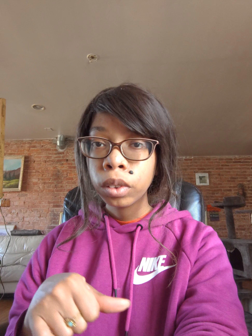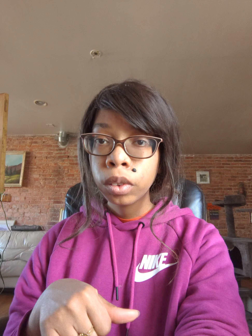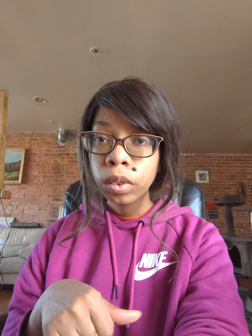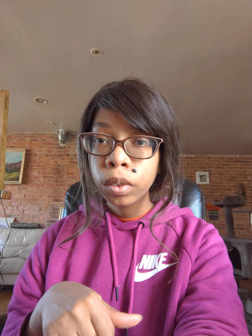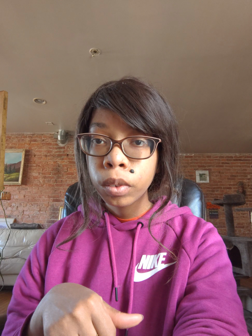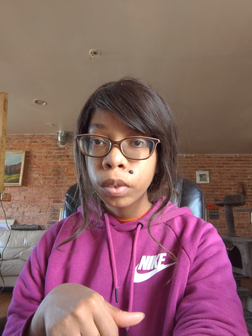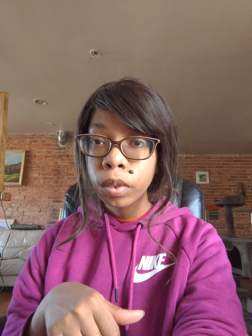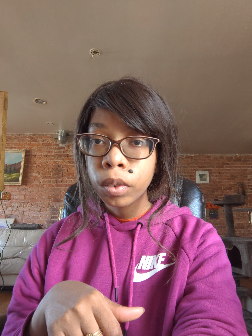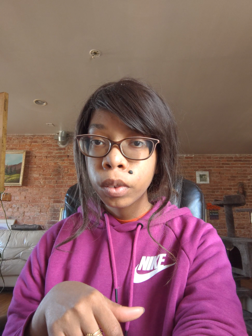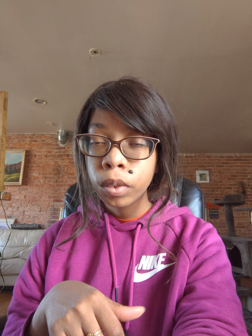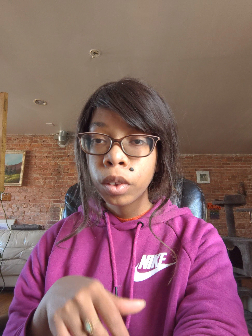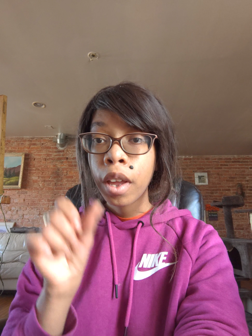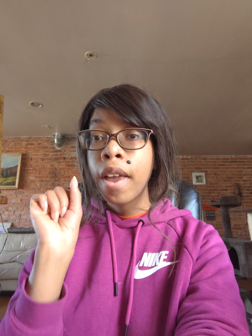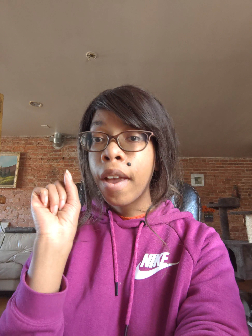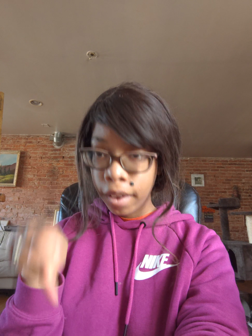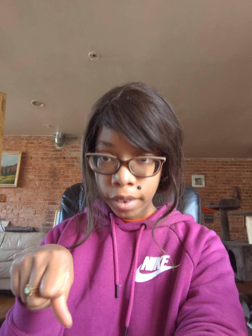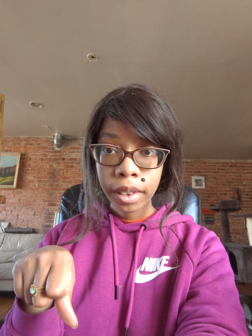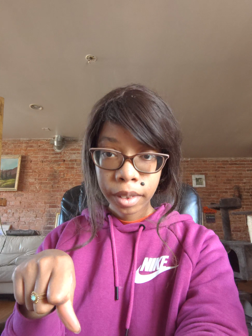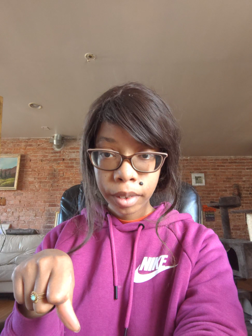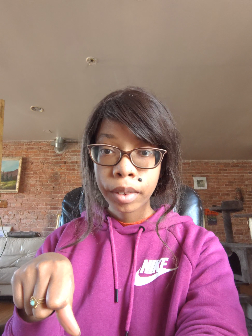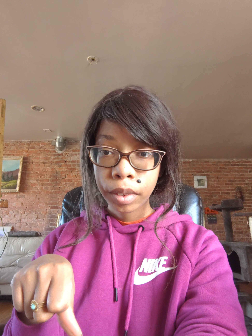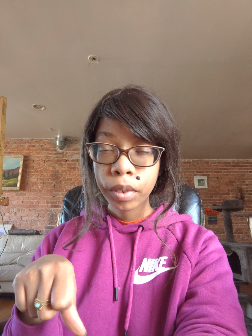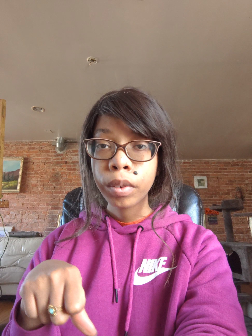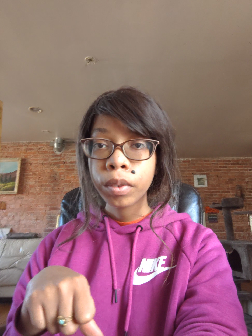can